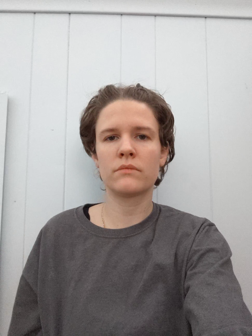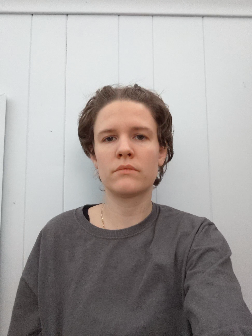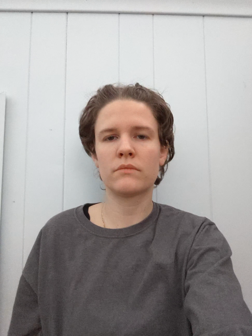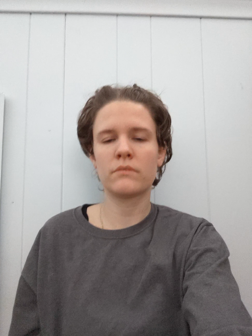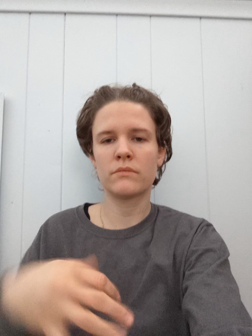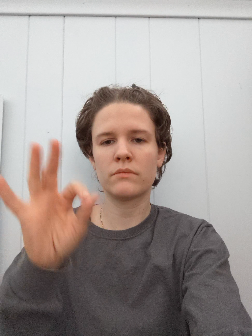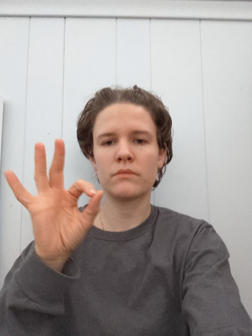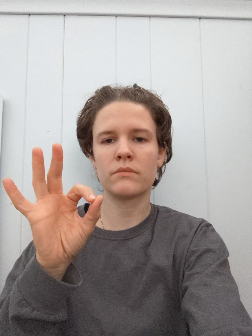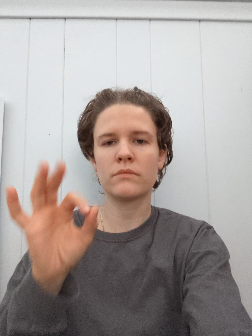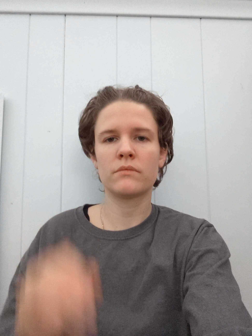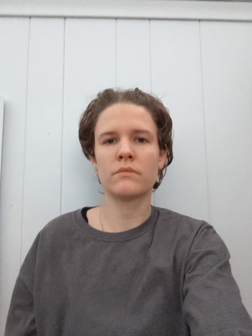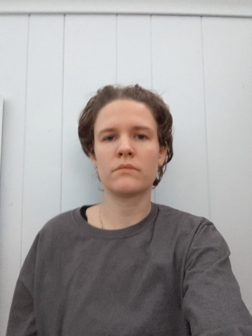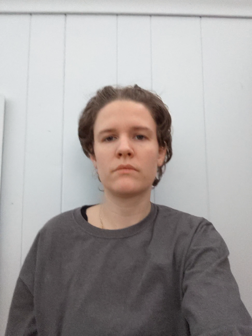find